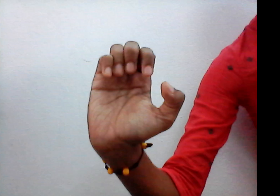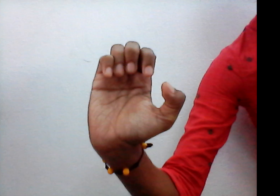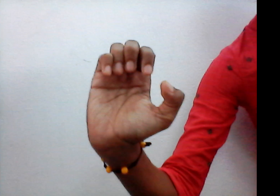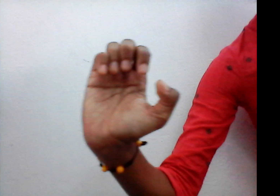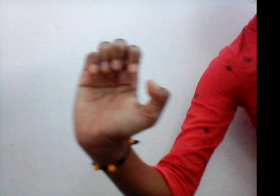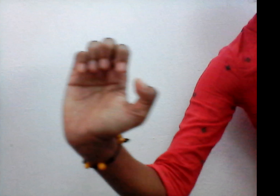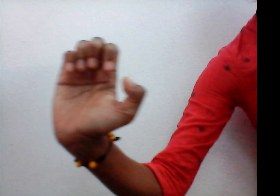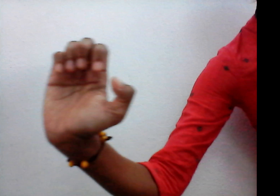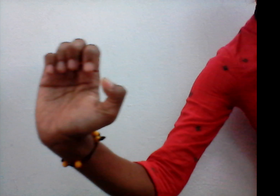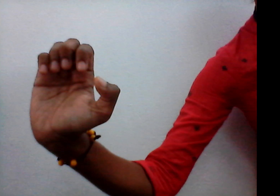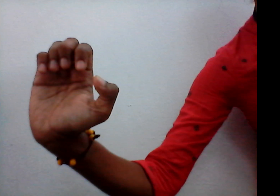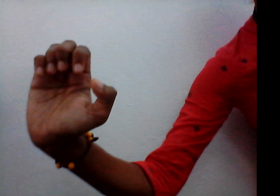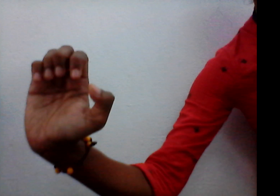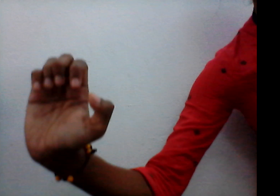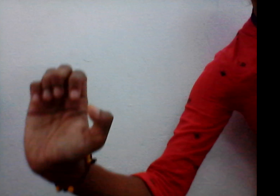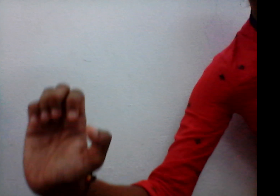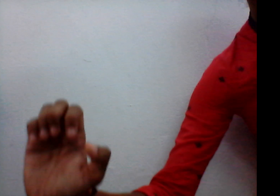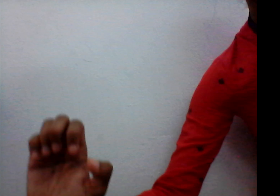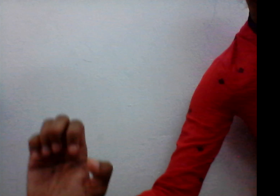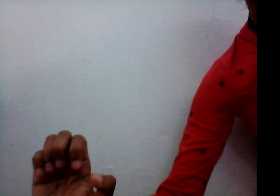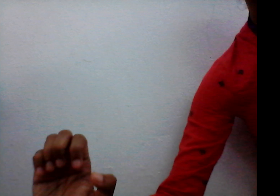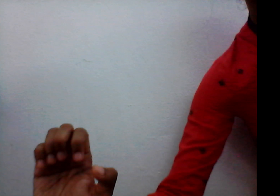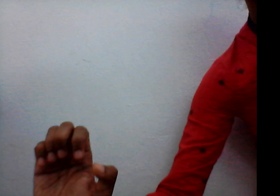ഈ